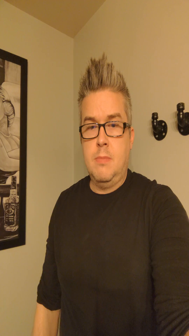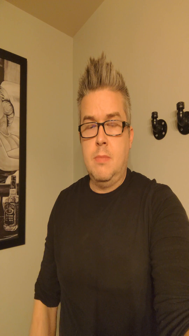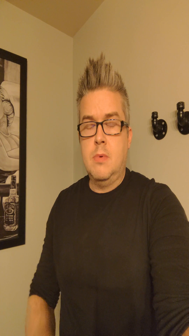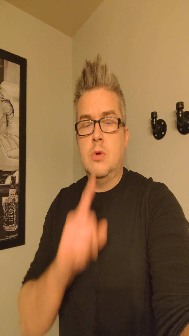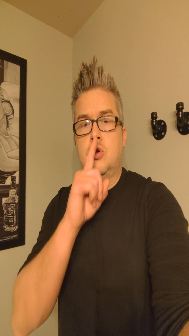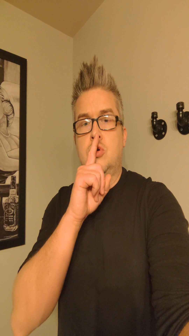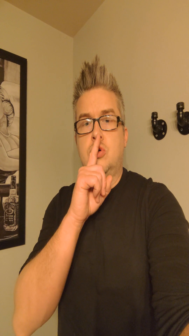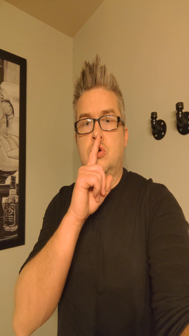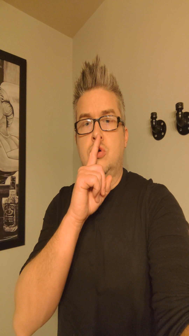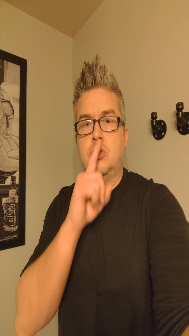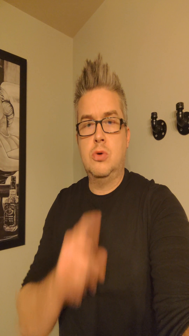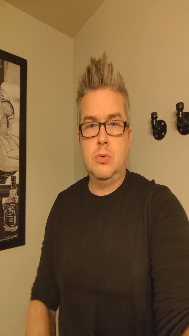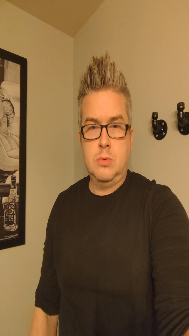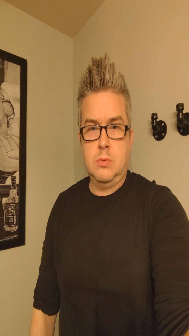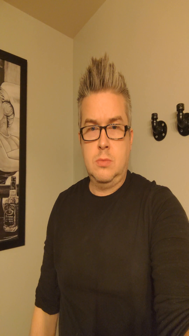shhh